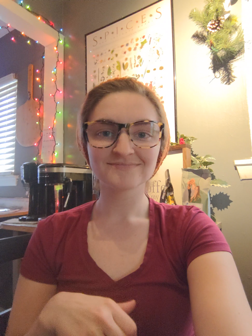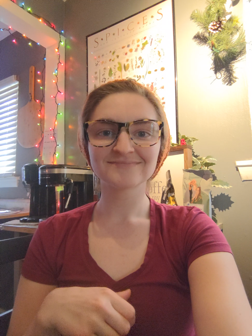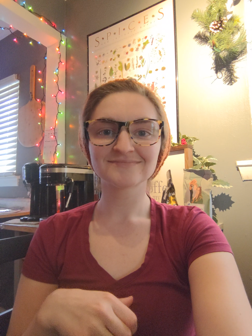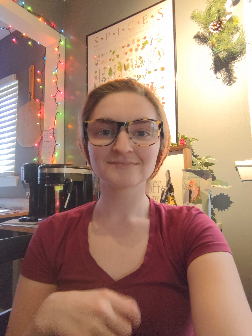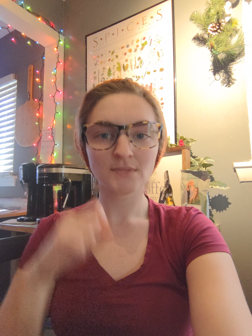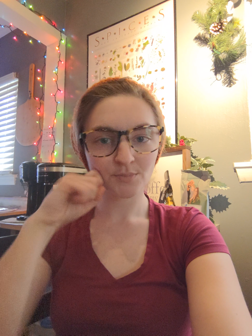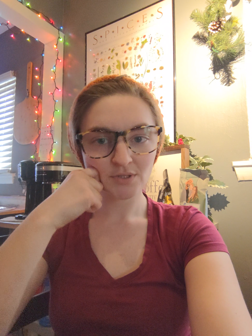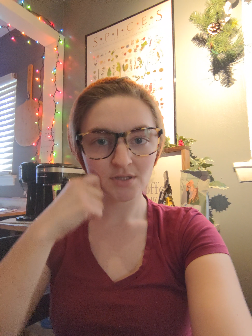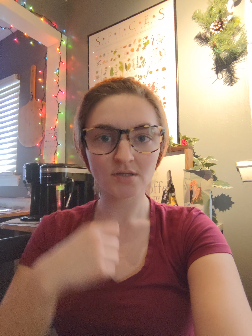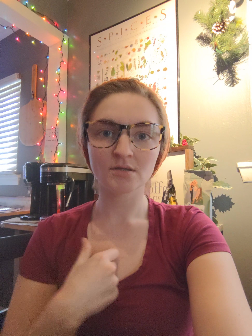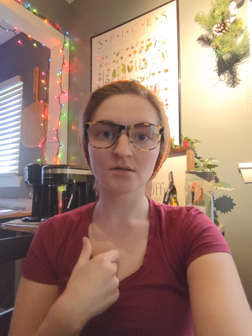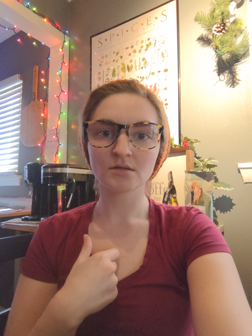apple